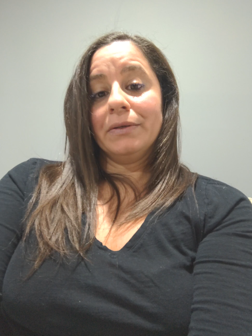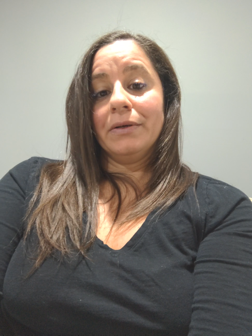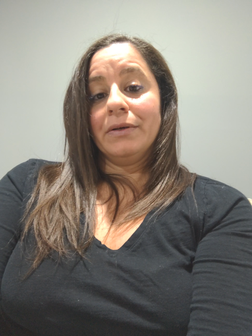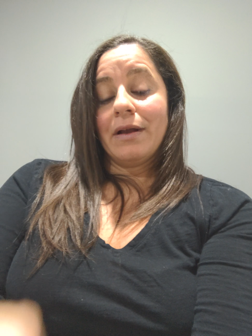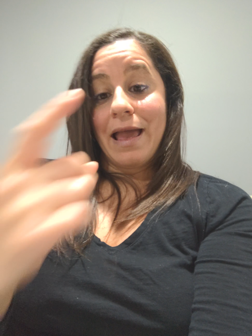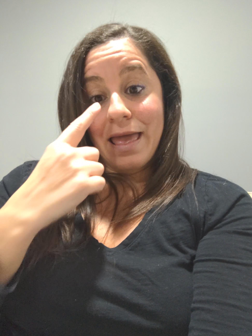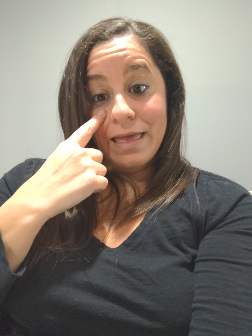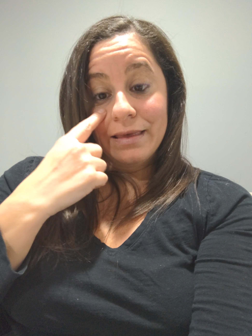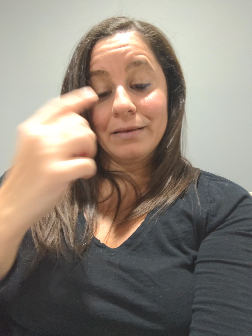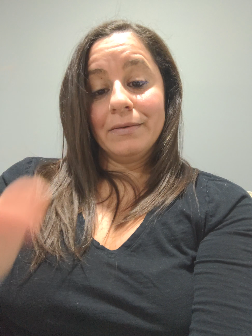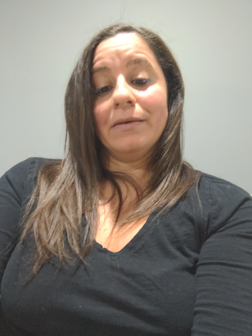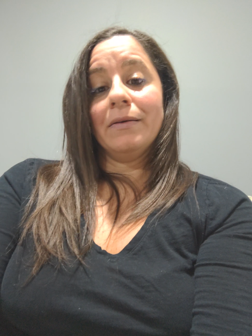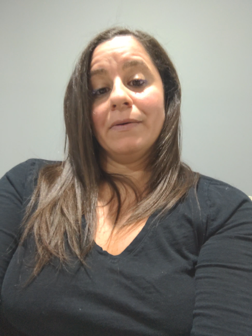eye